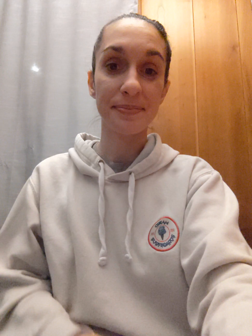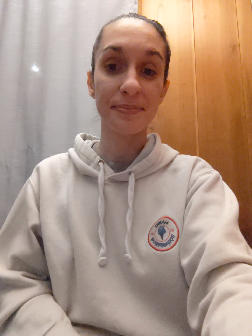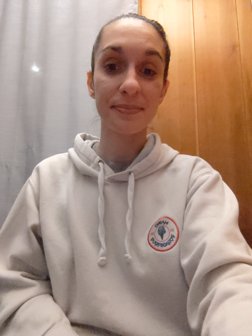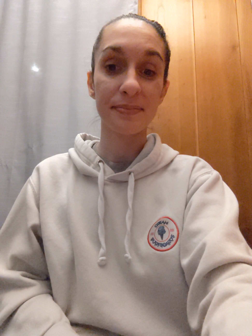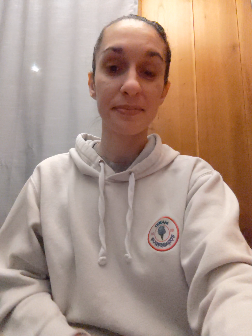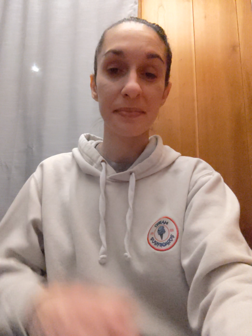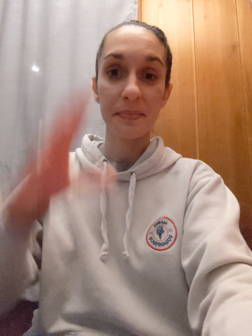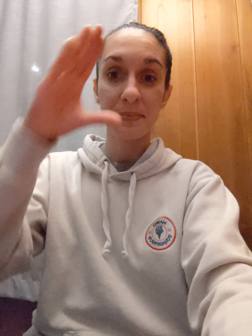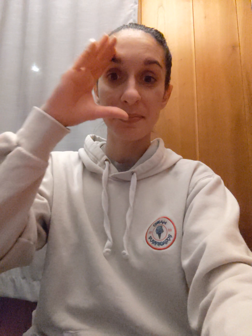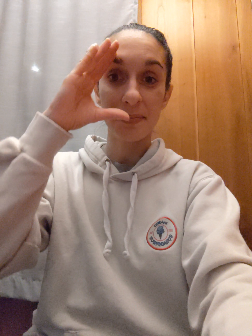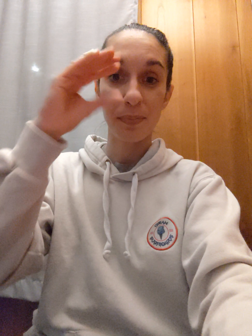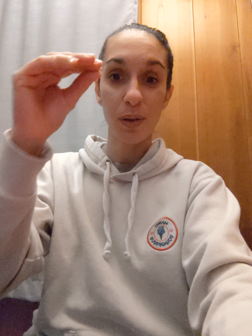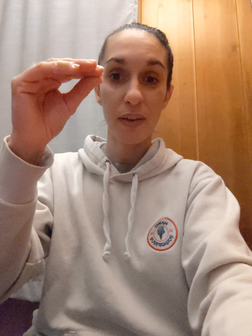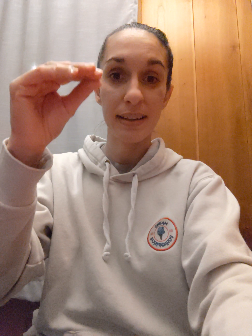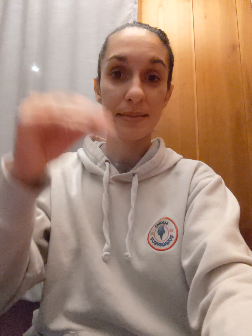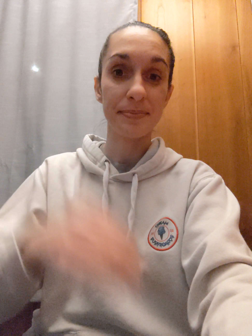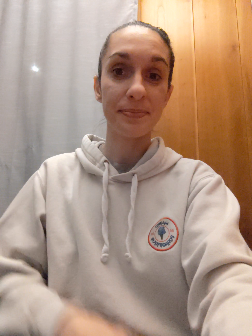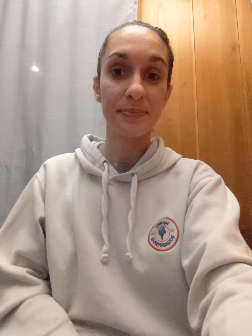boy